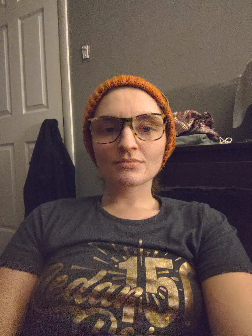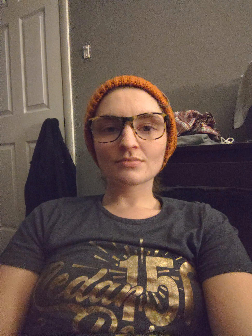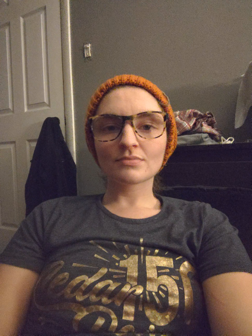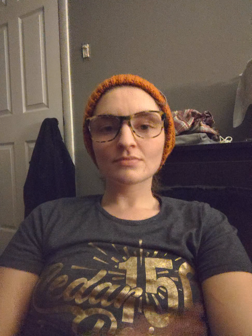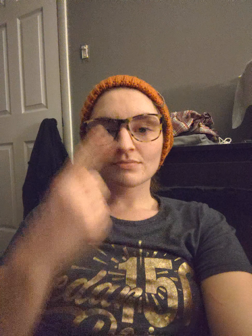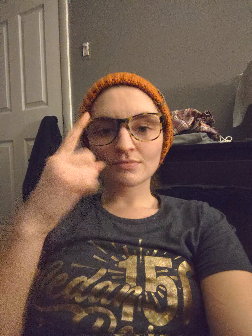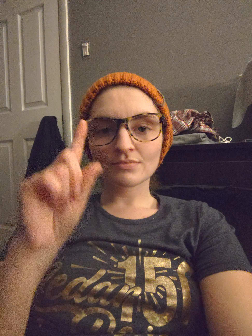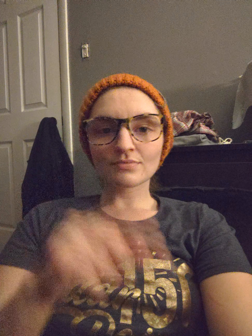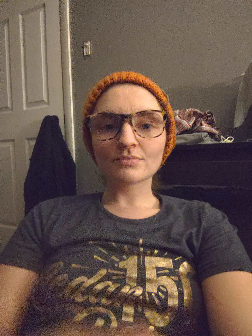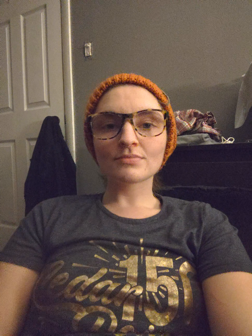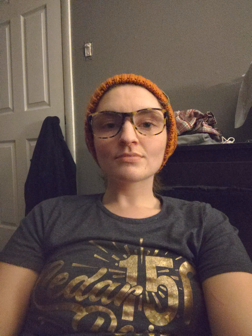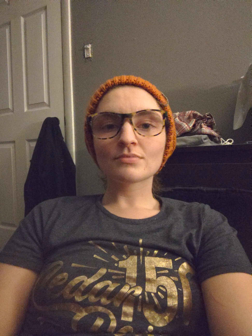for